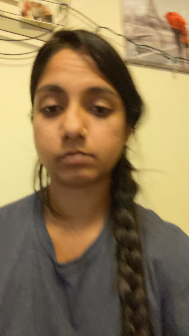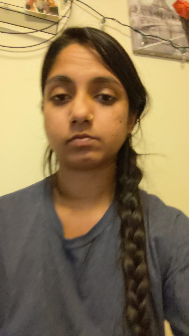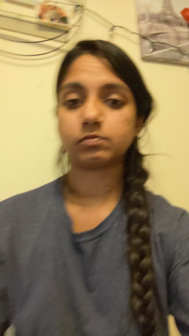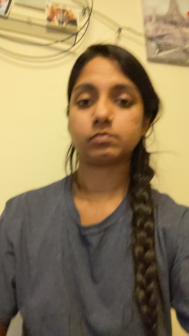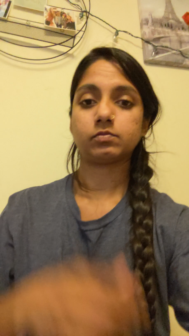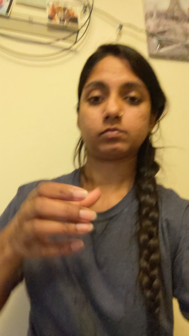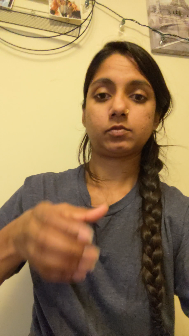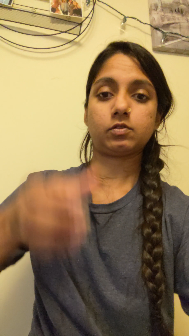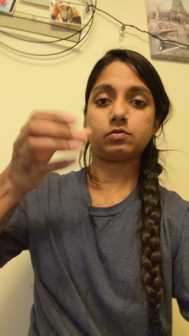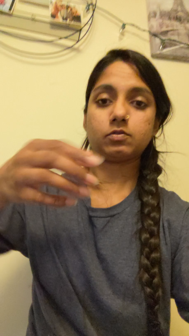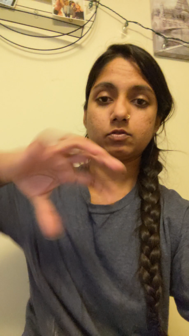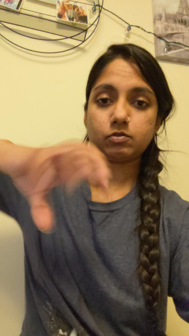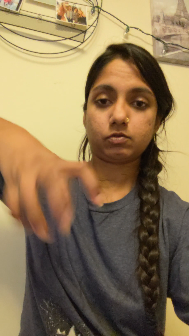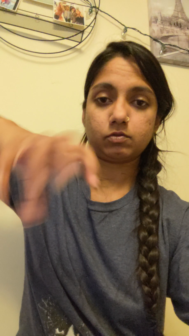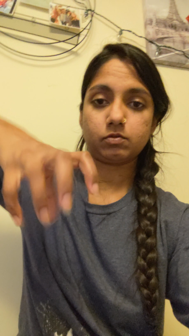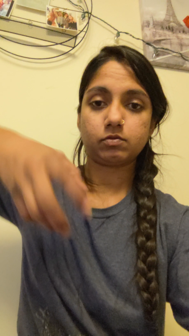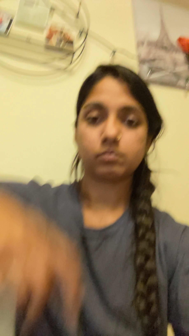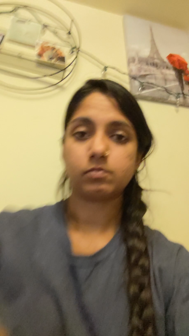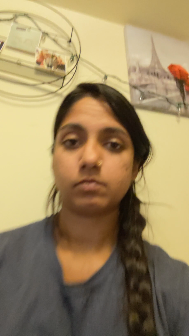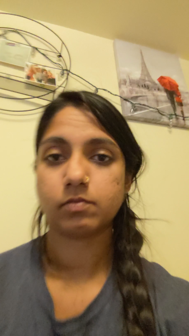jar